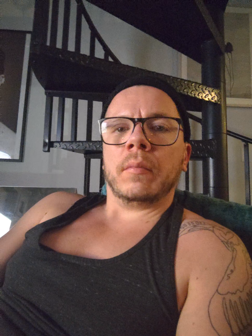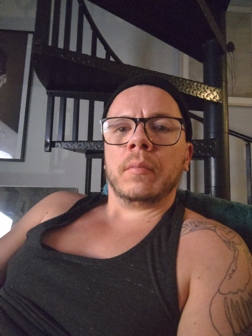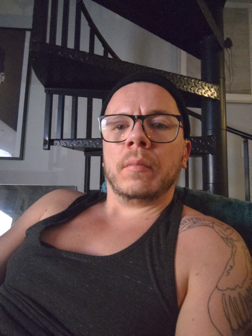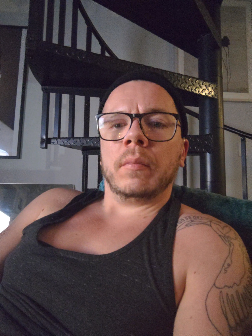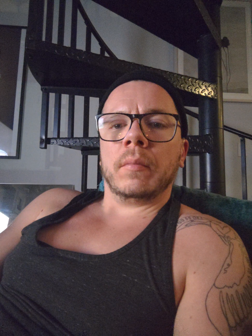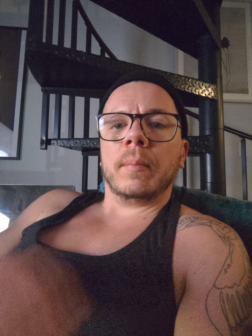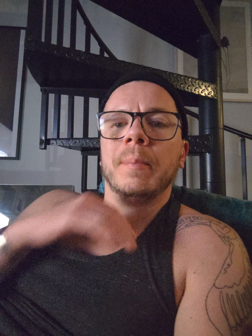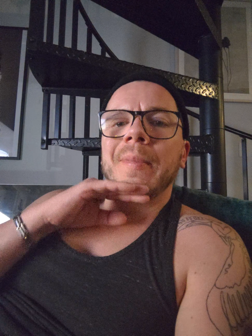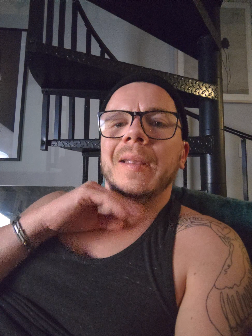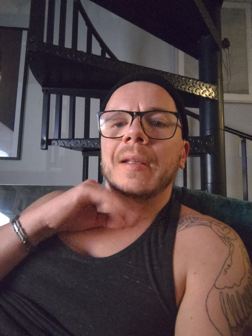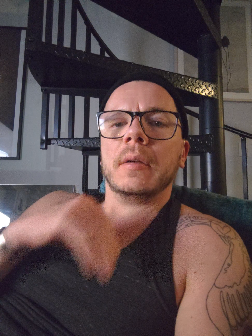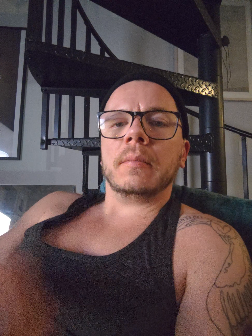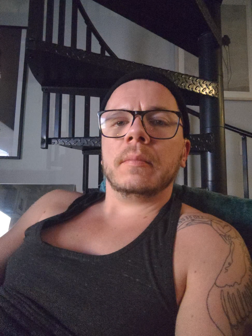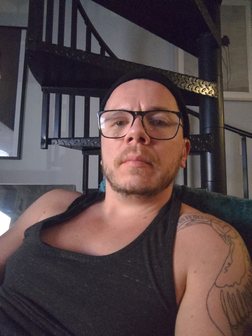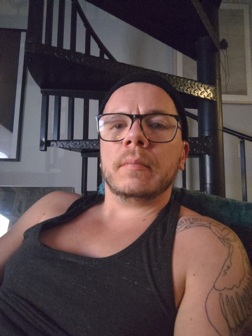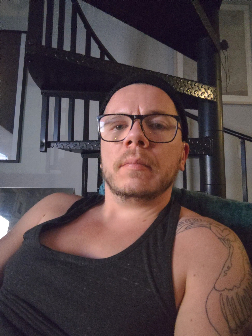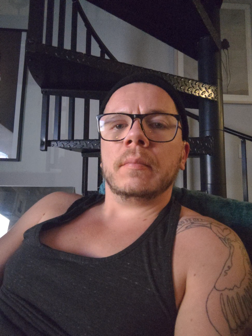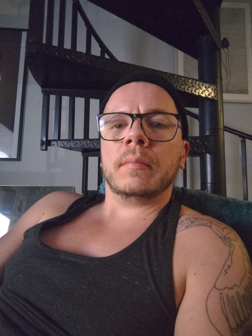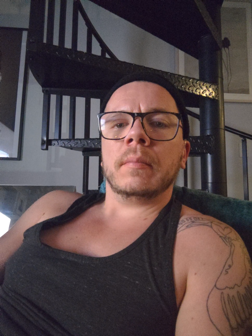pig